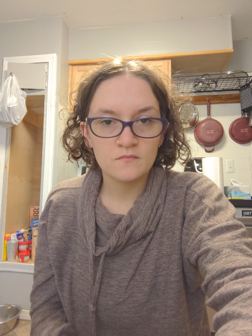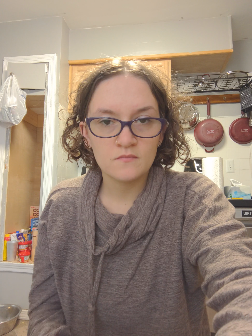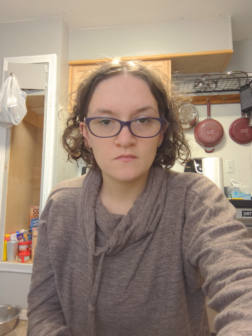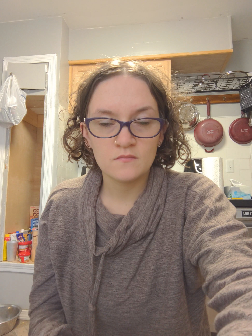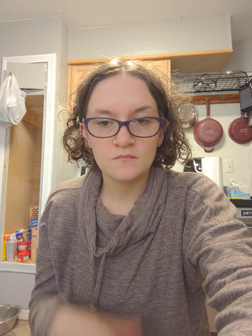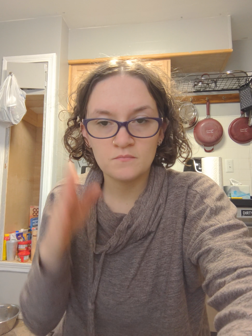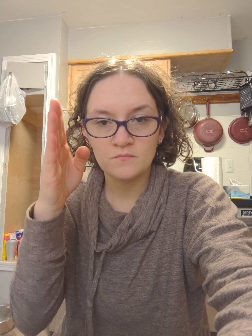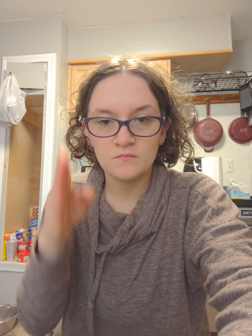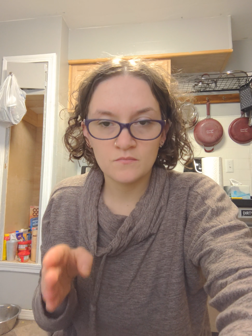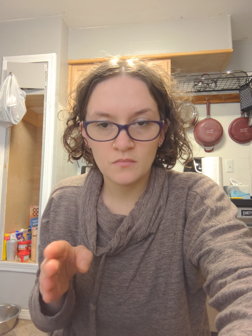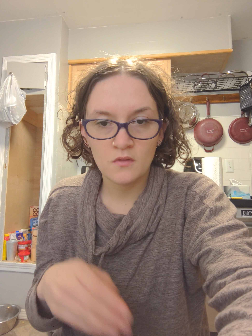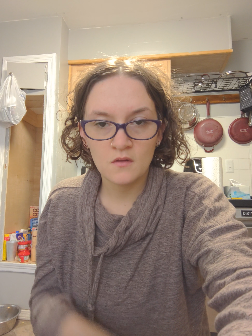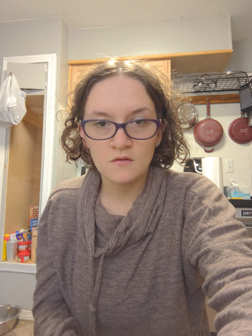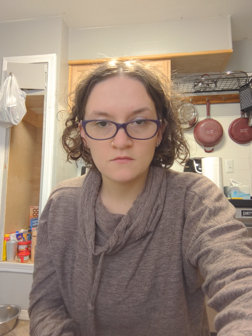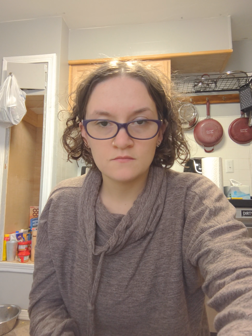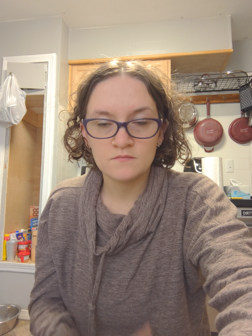person